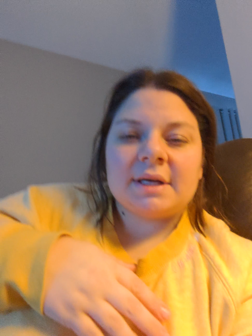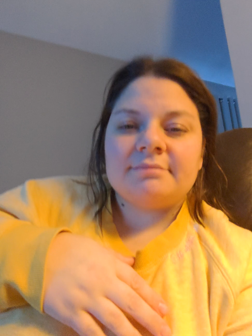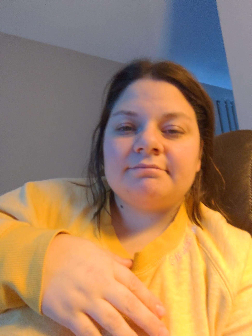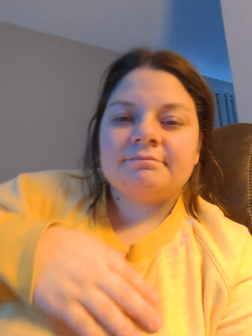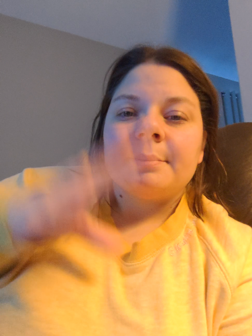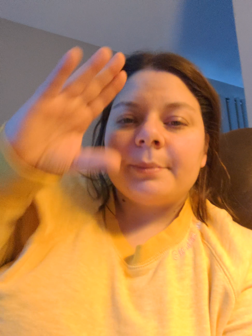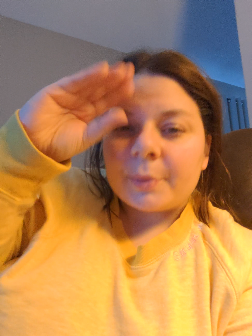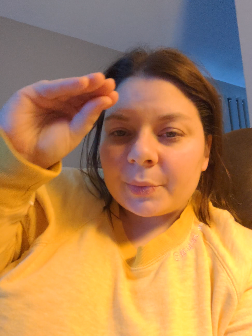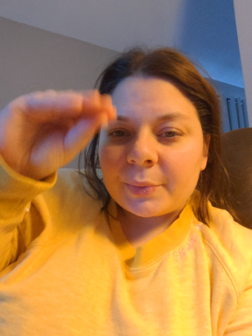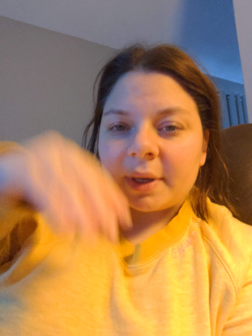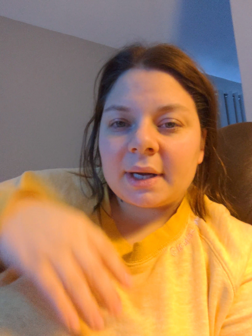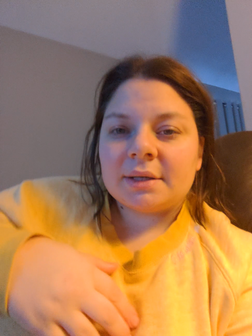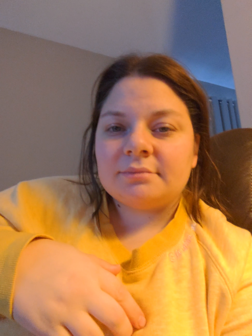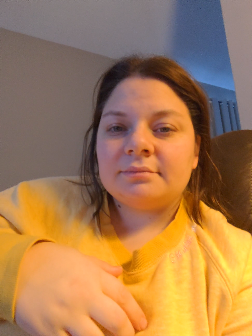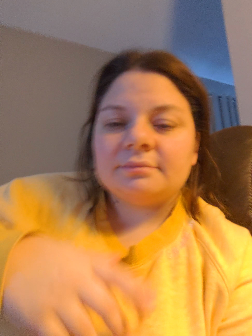boy